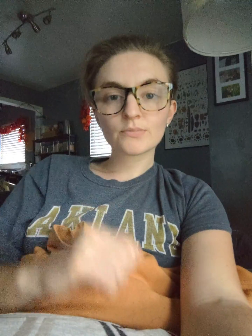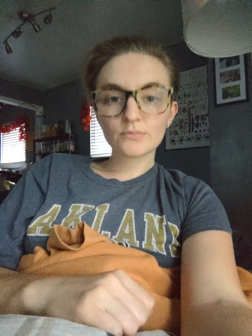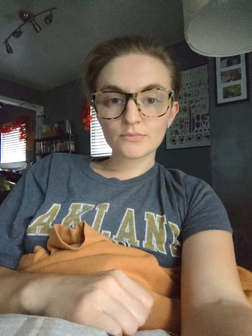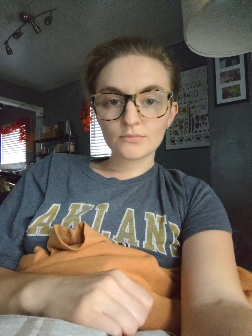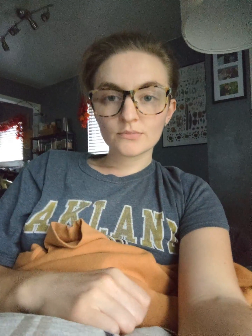full